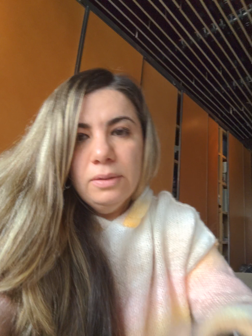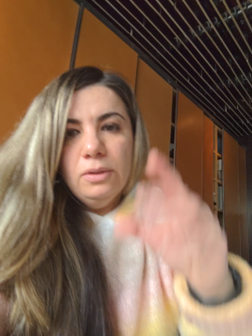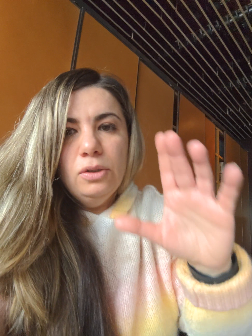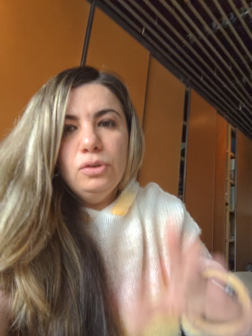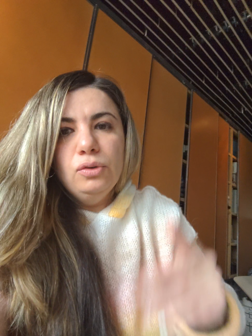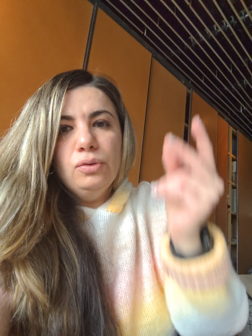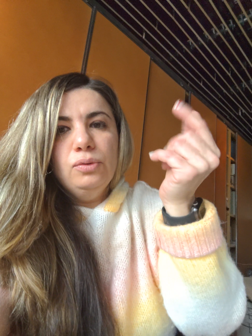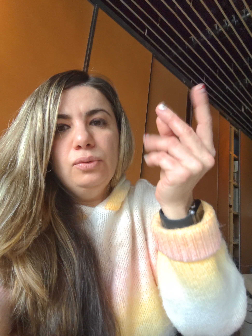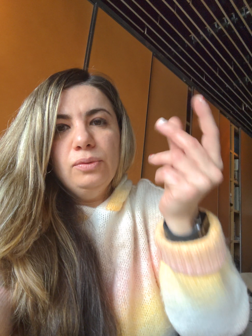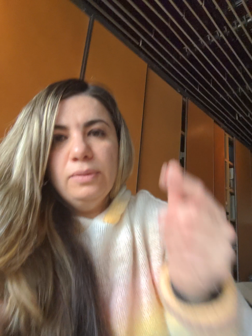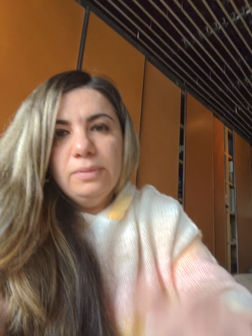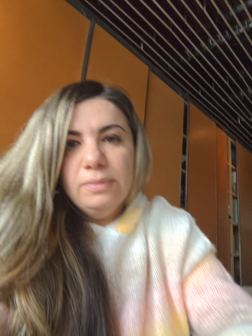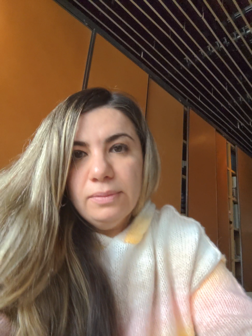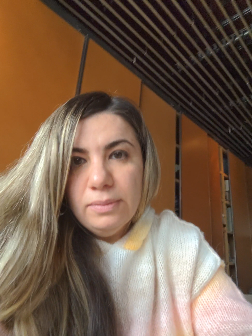dog